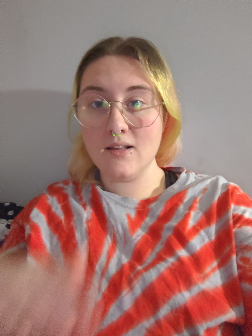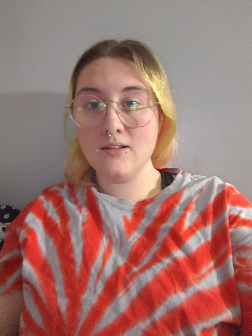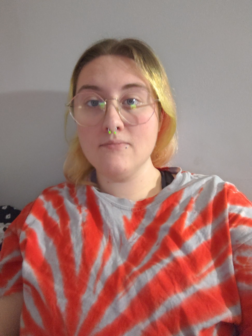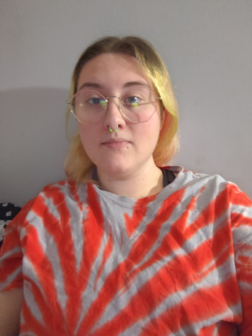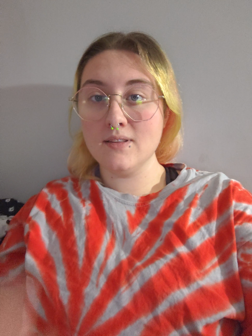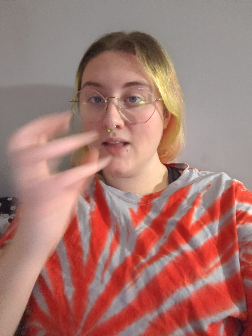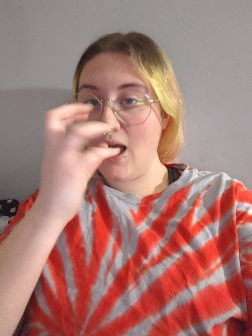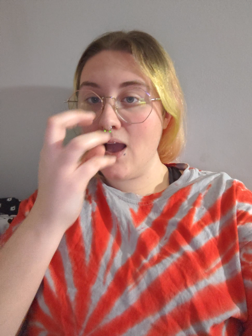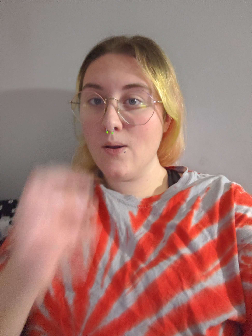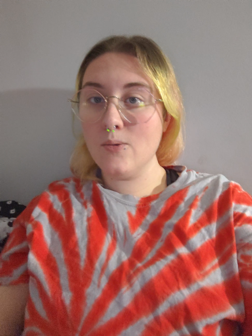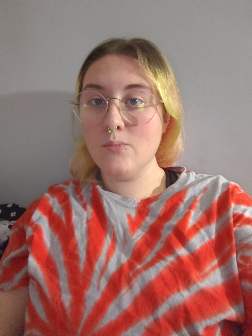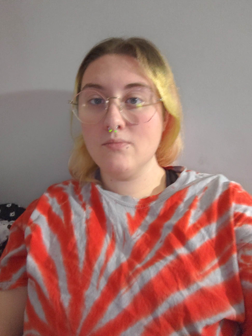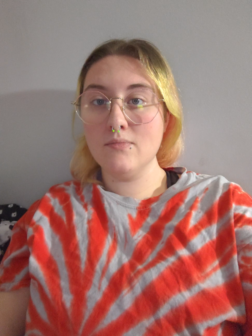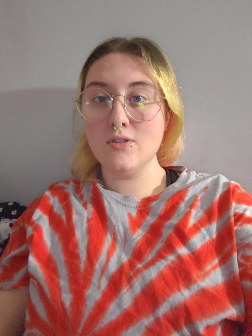clown